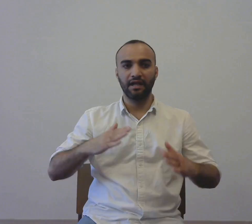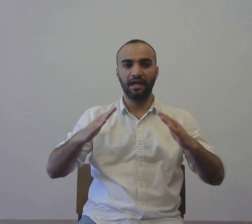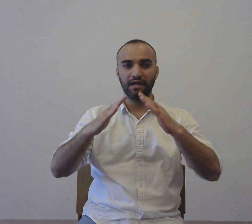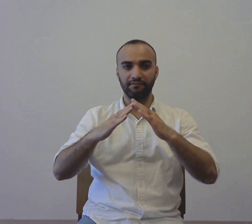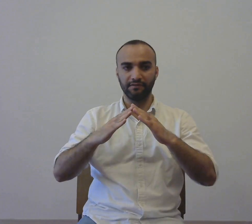ev